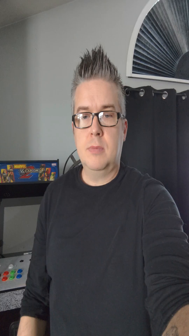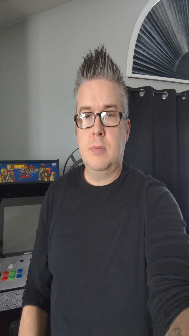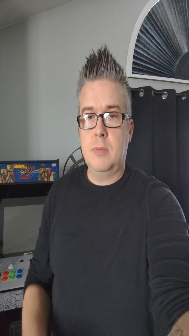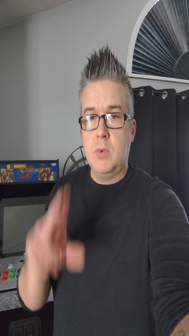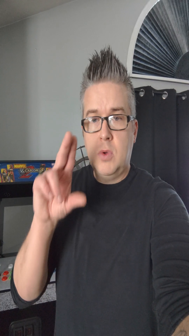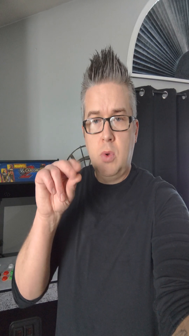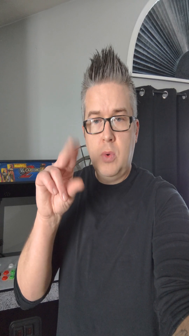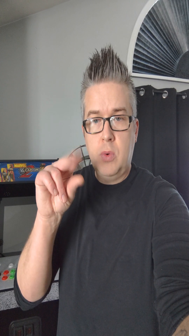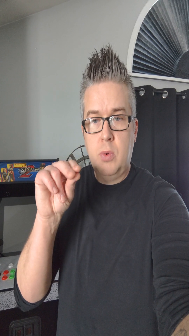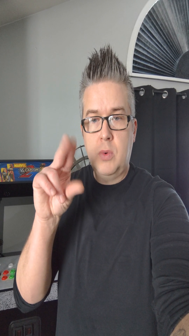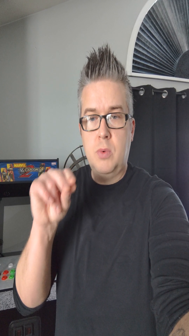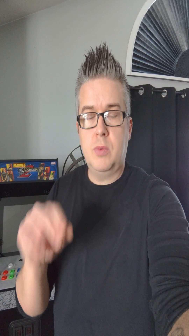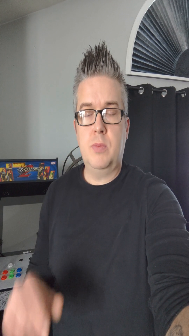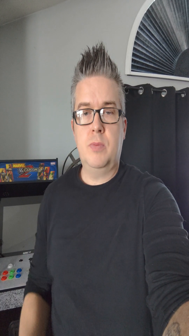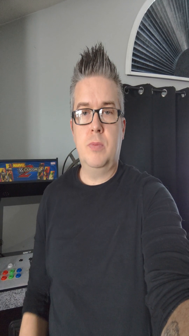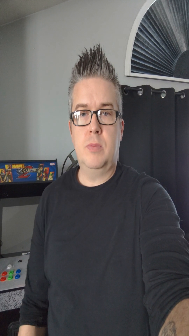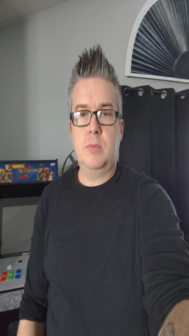no